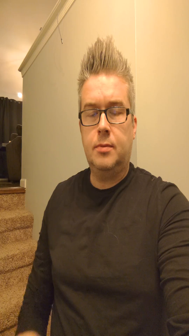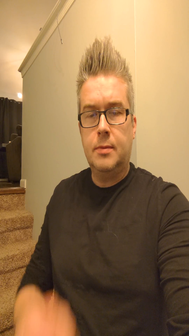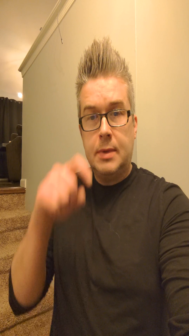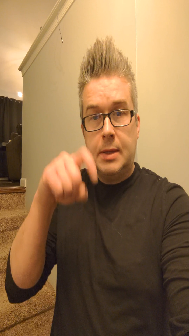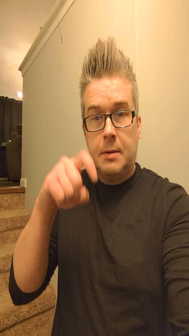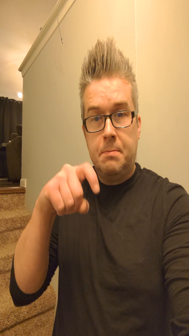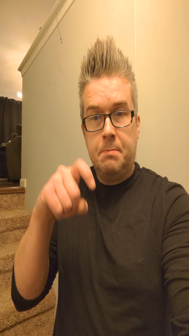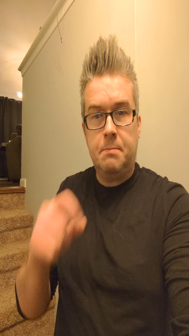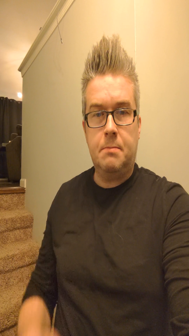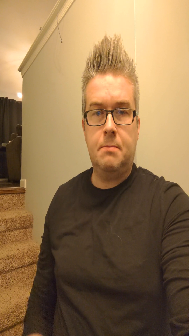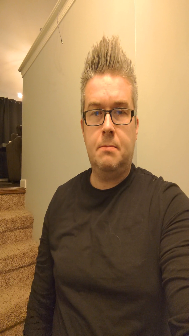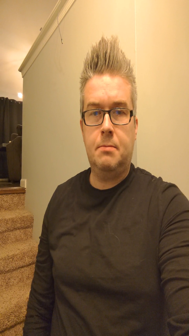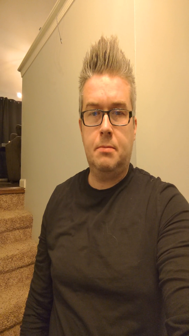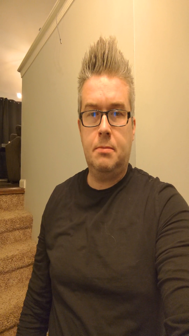time